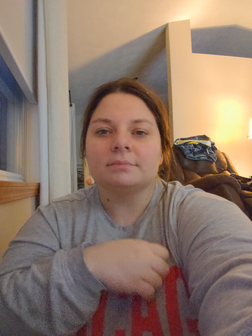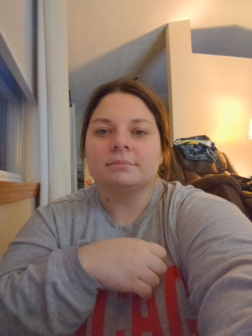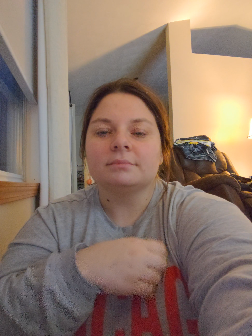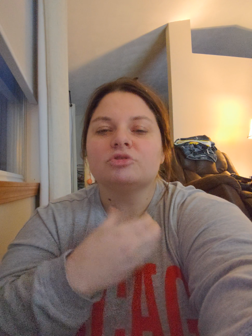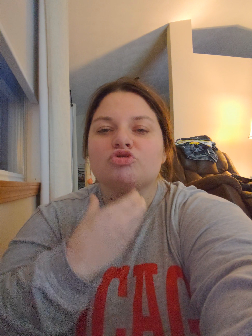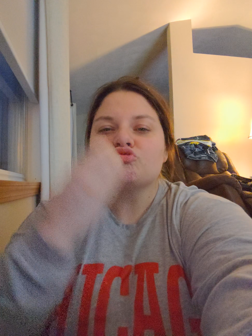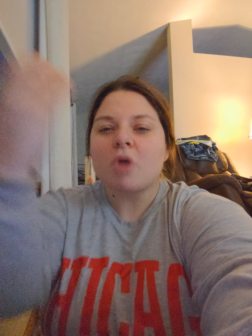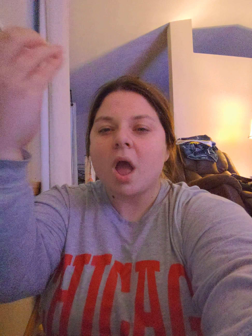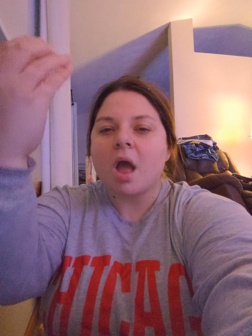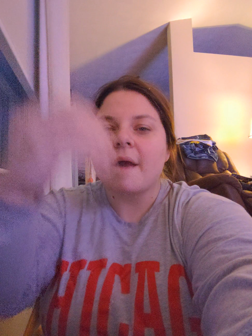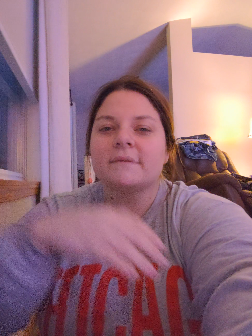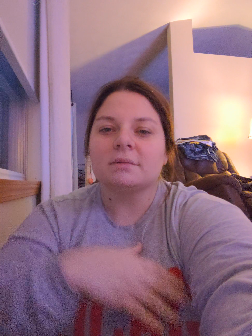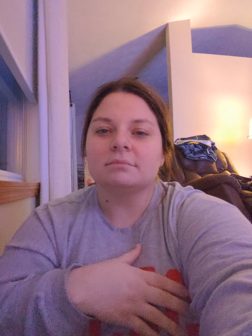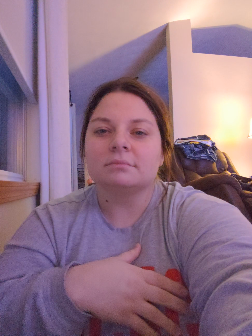giraffe